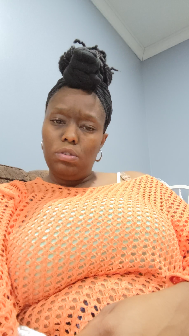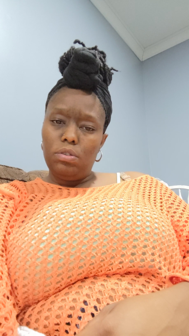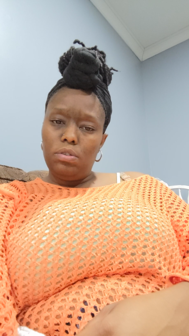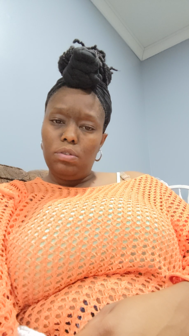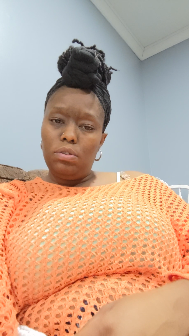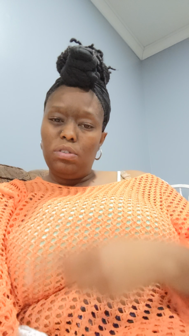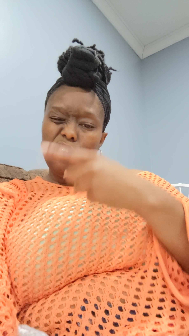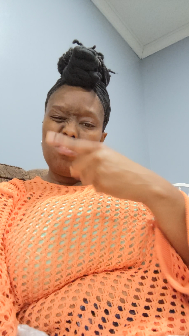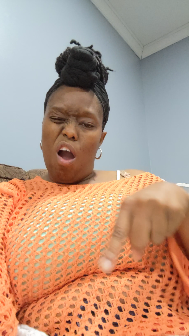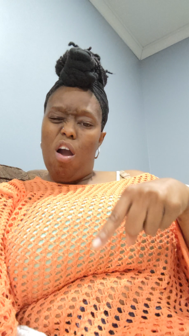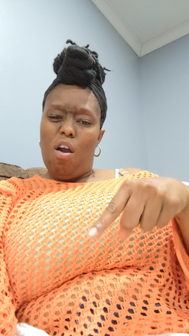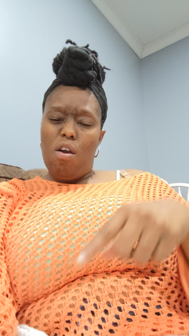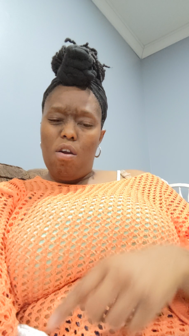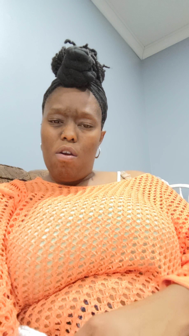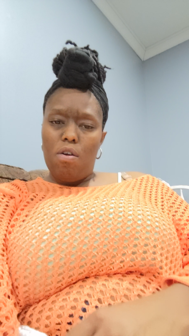cut